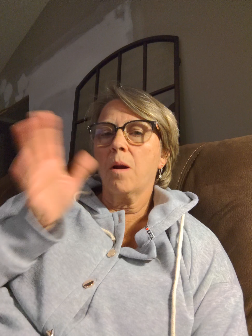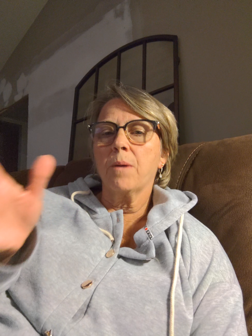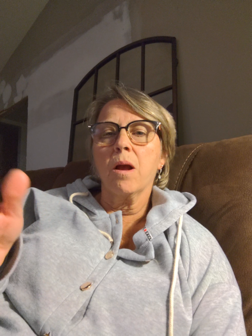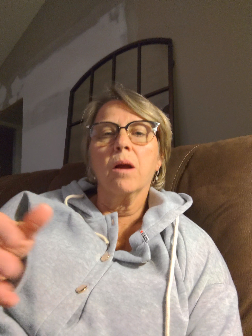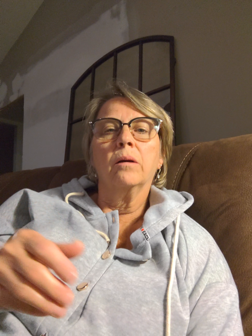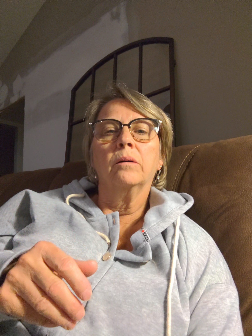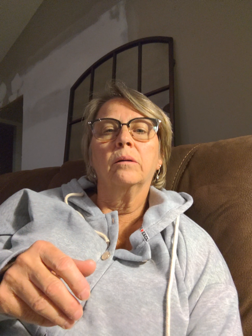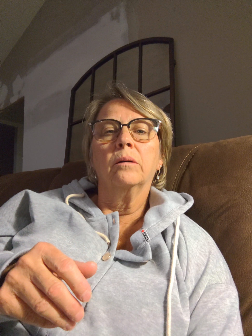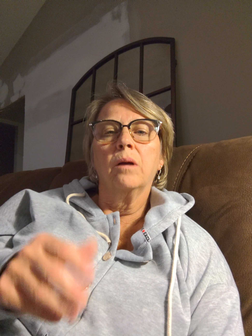grandma